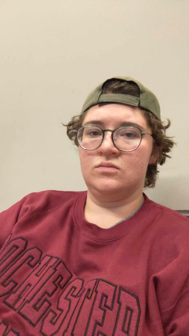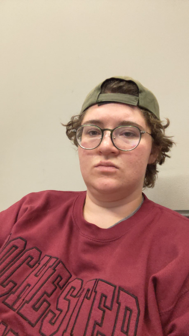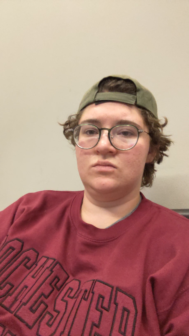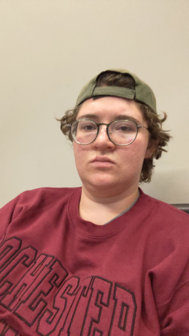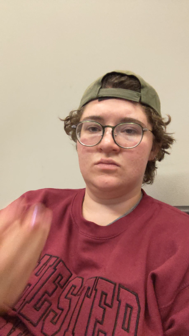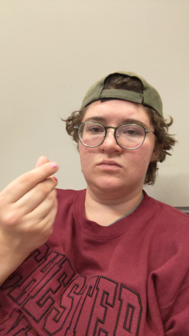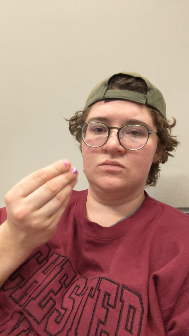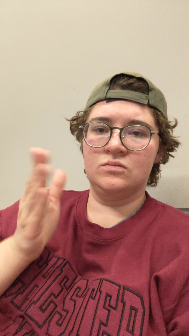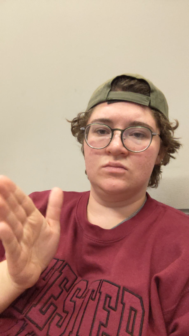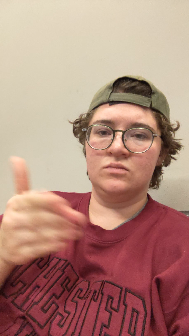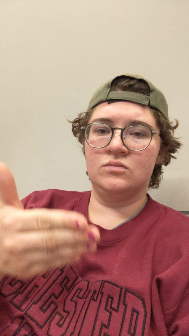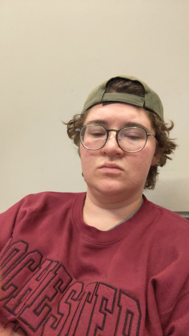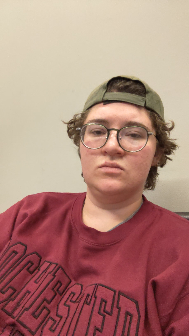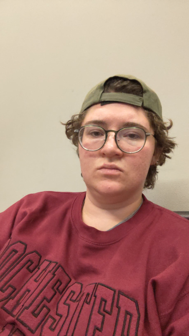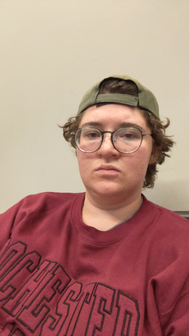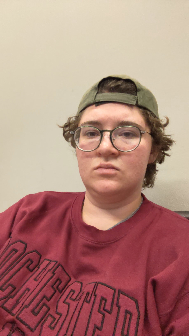sandbox